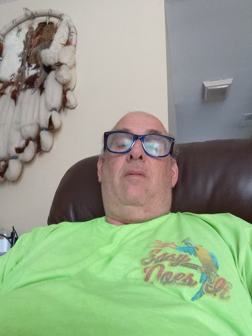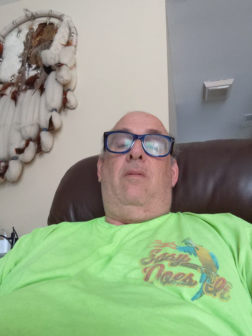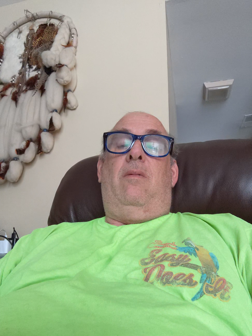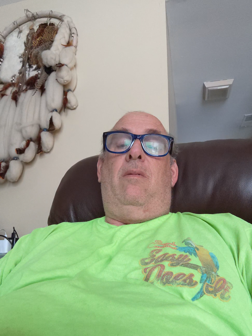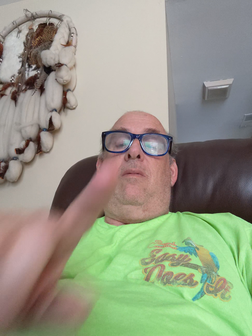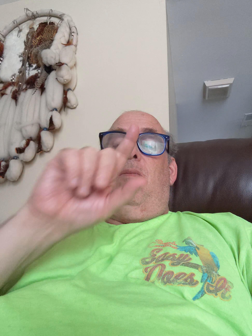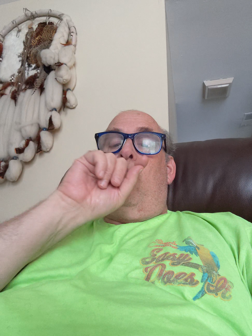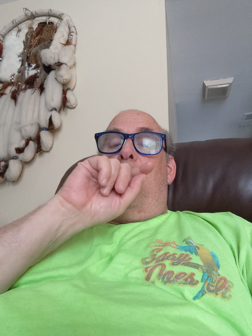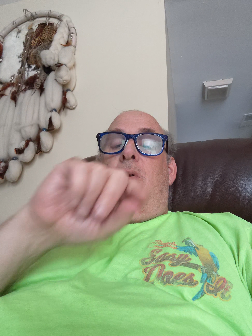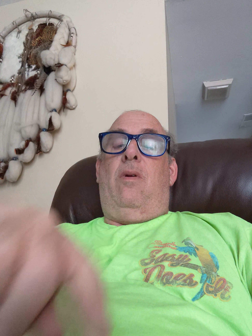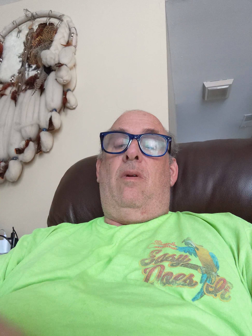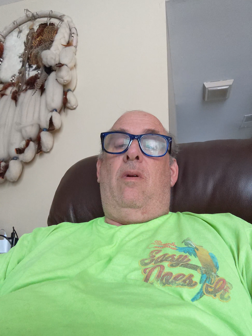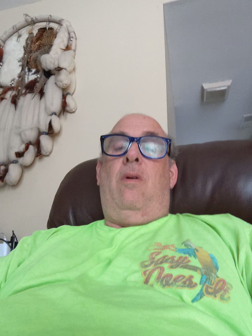bird